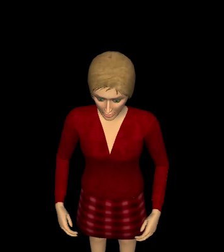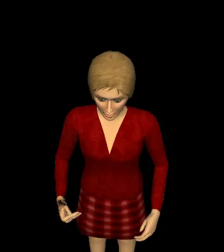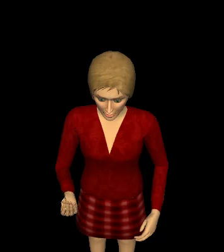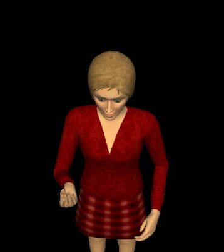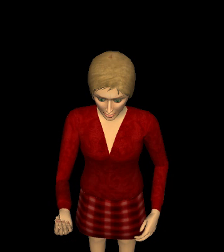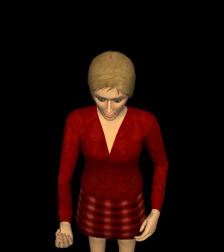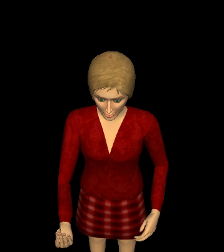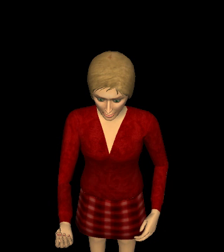يعطي